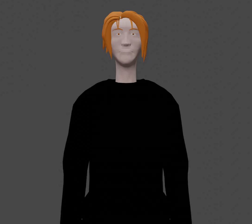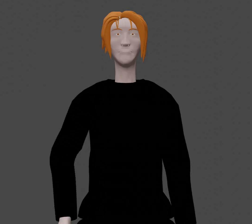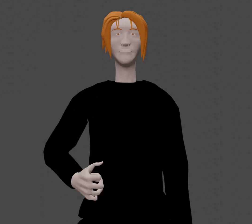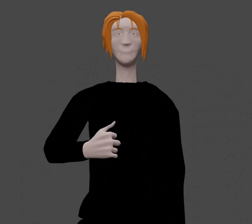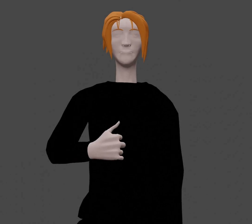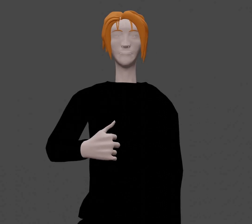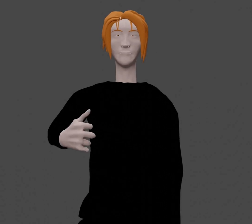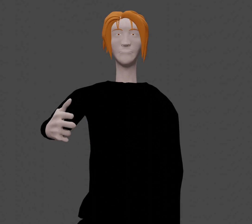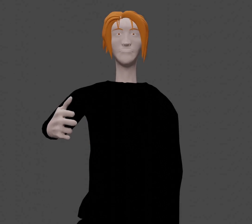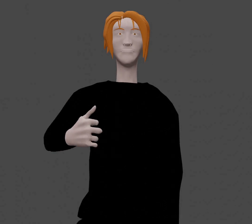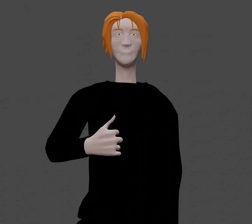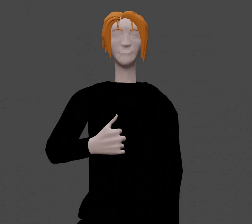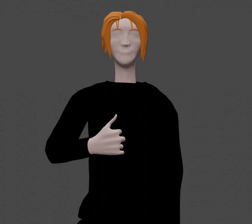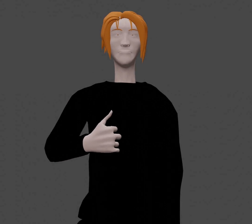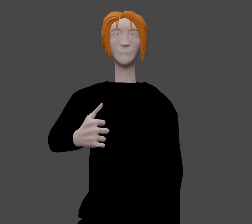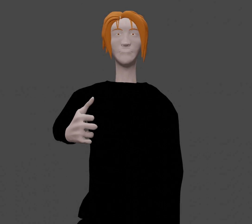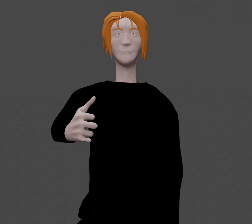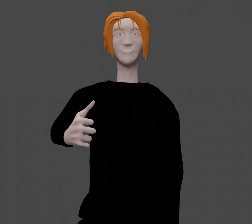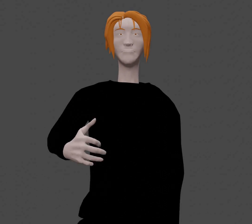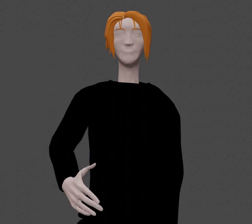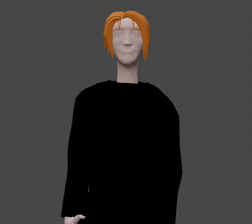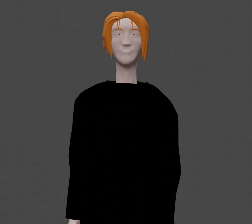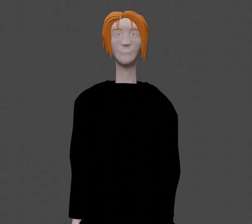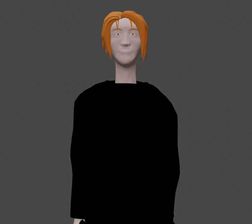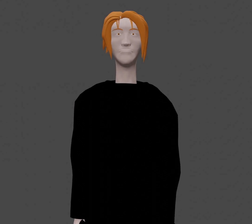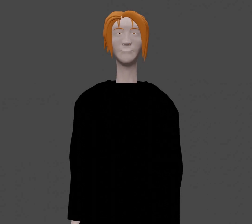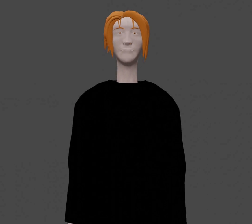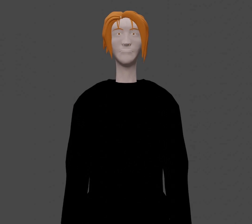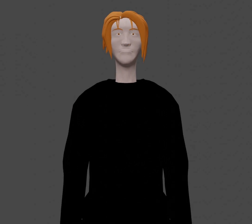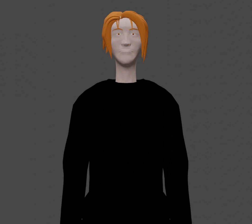Back and Forth